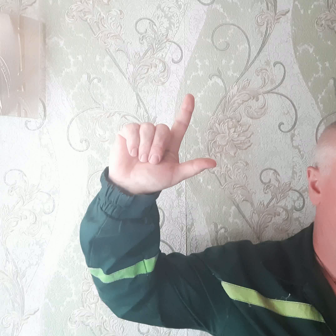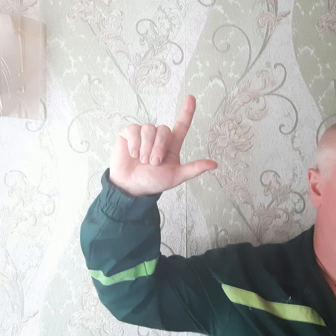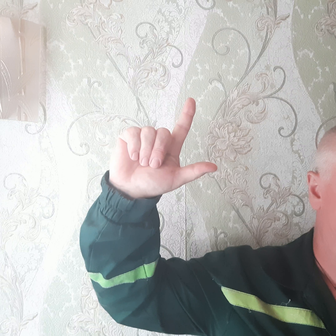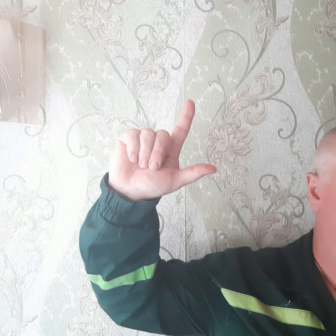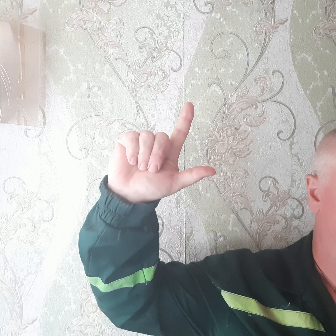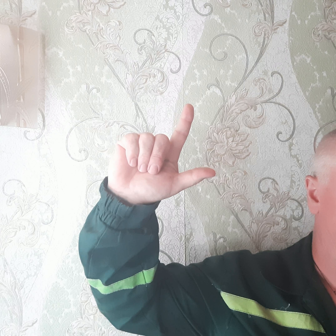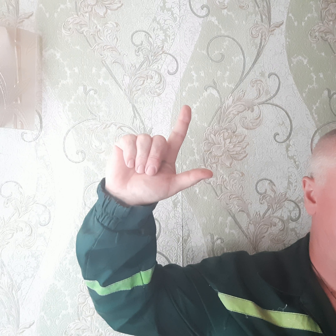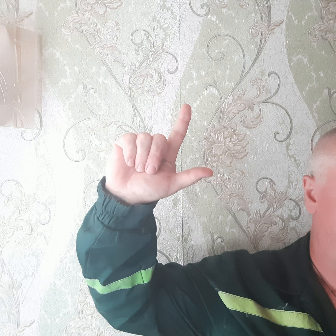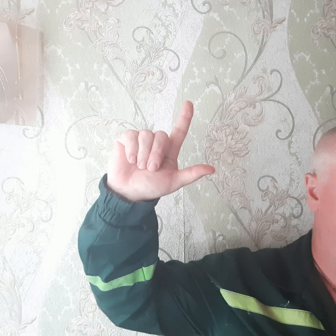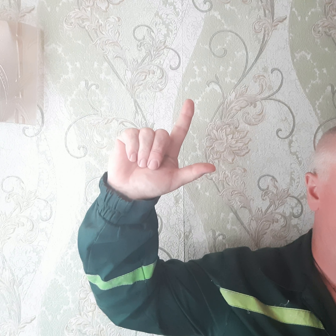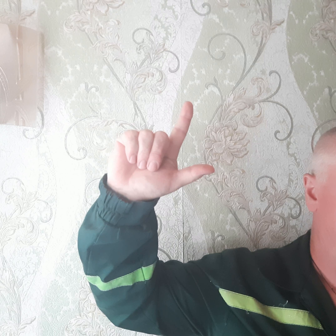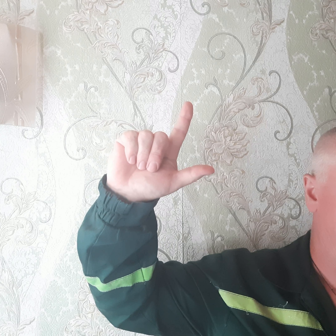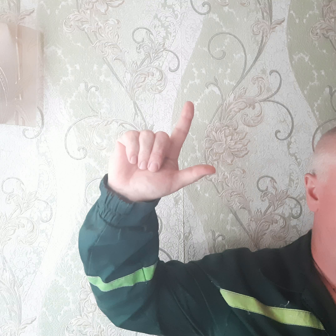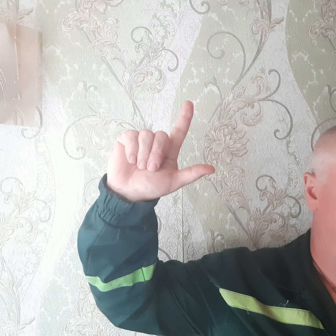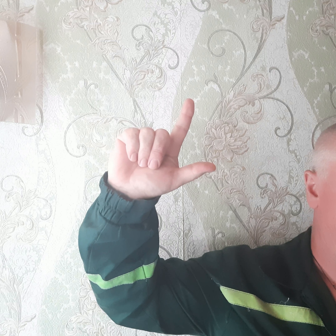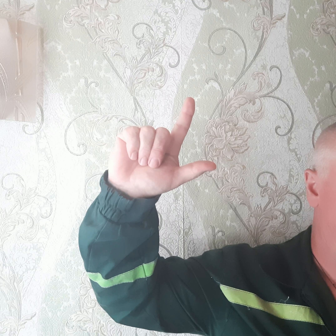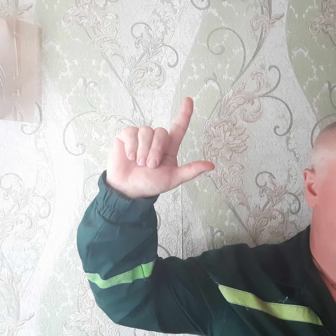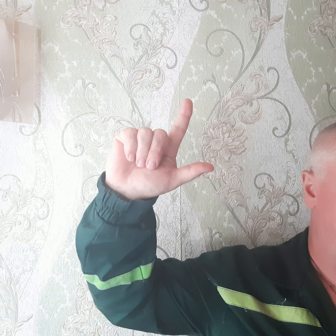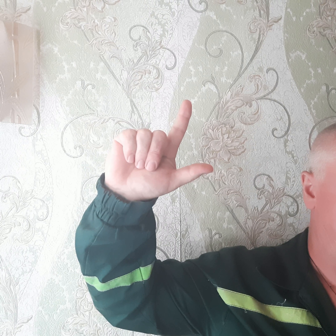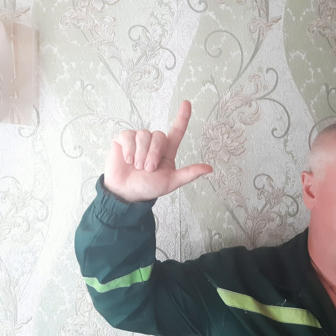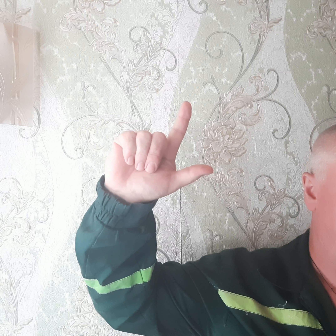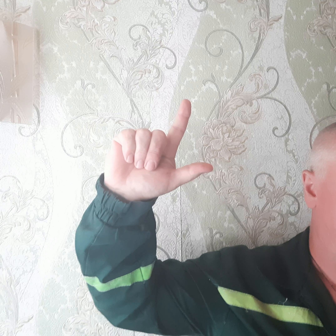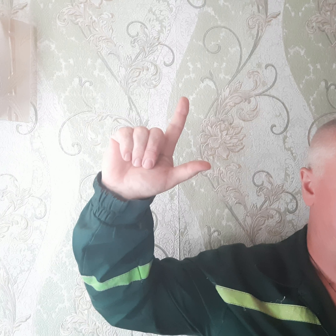Ь